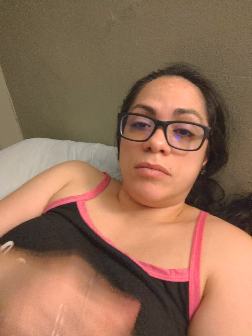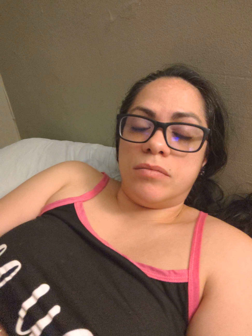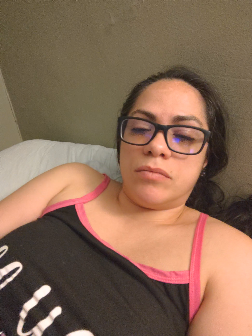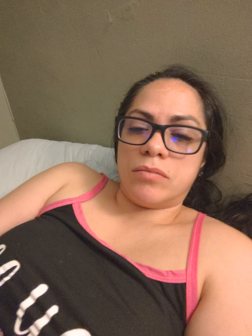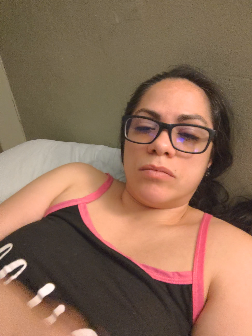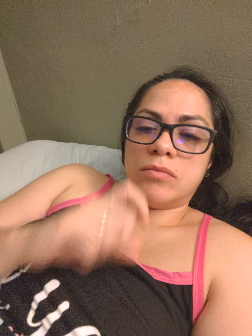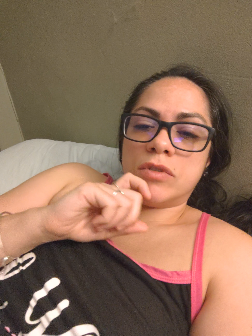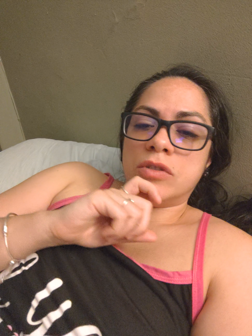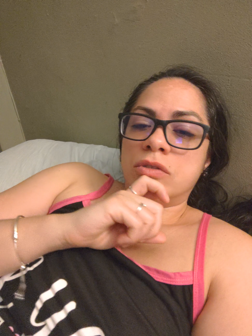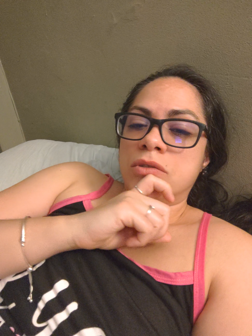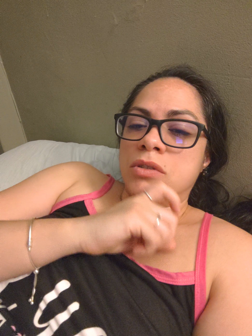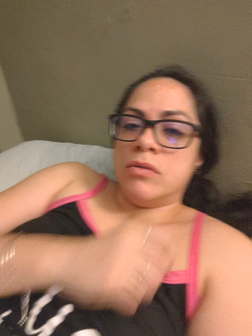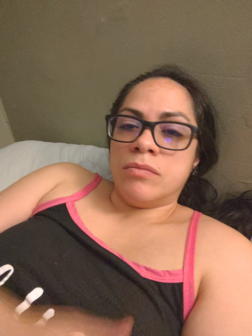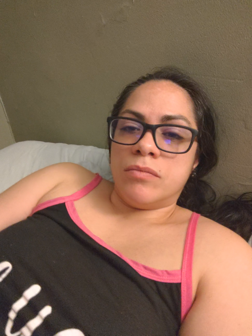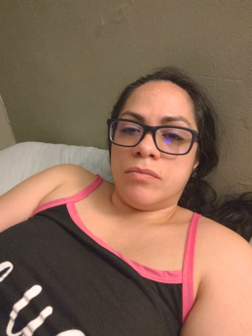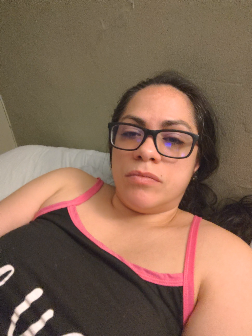cereal